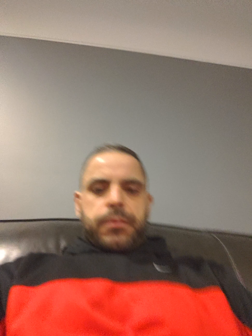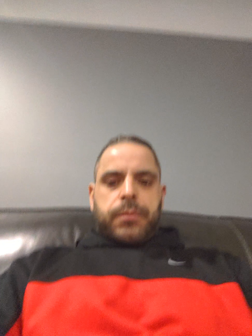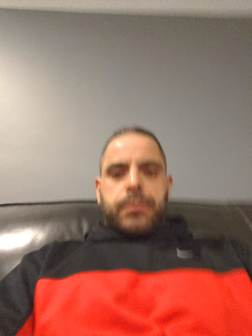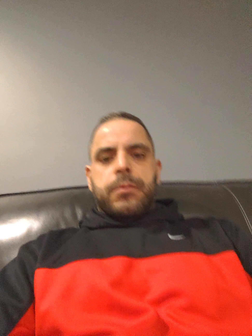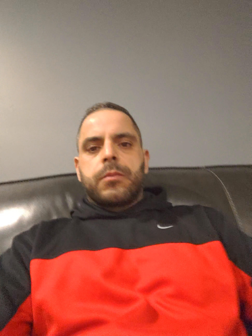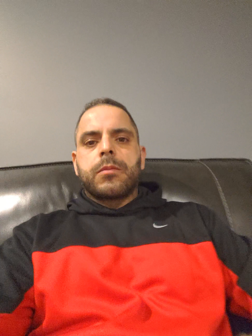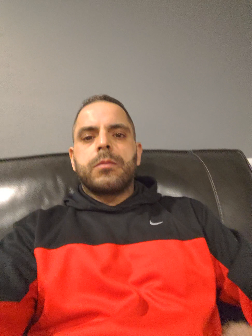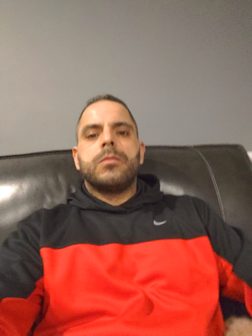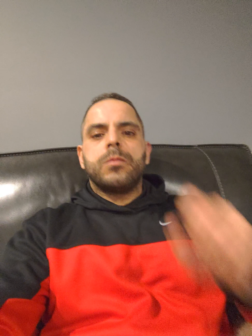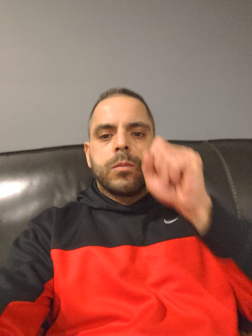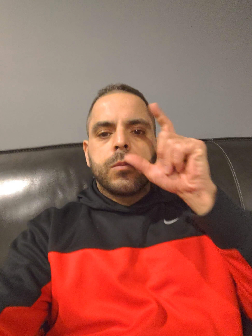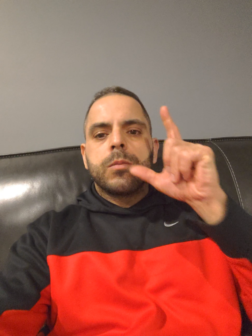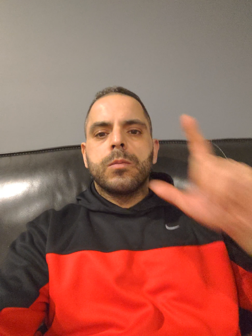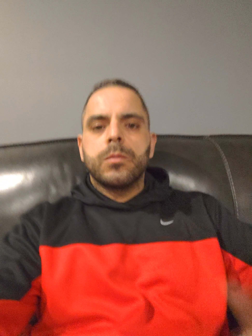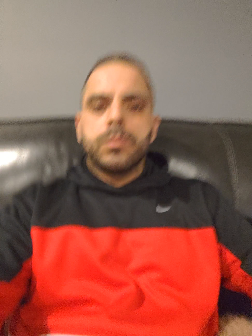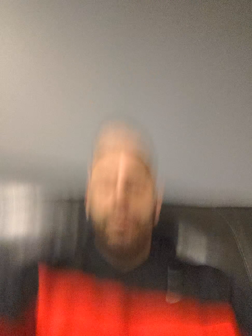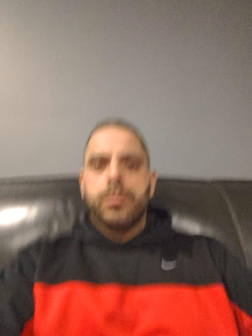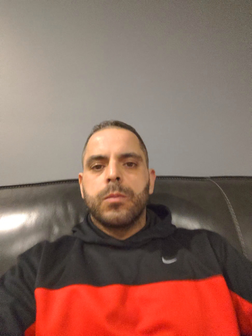awake